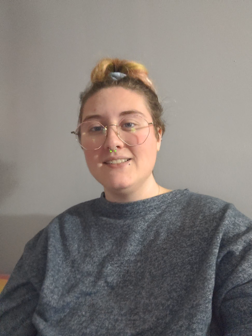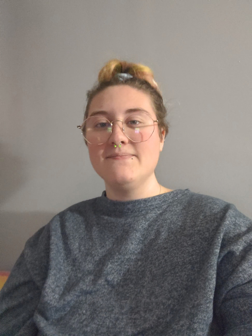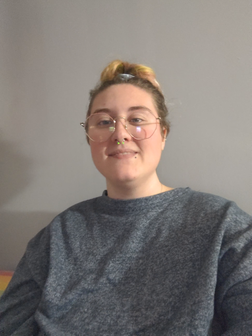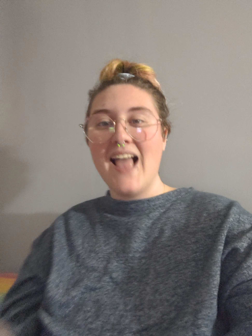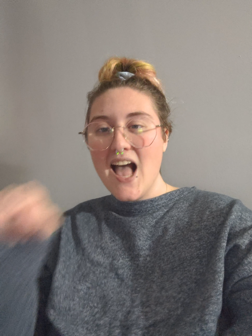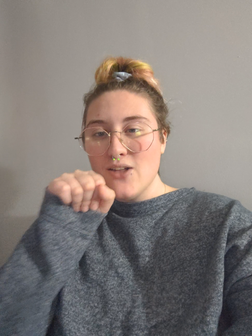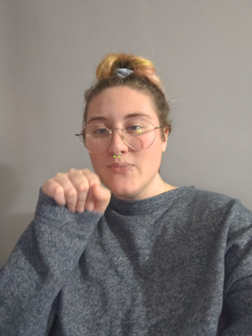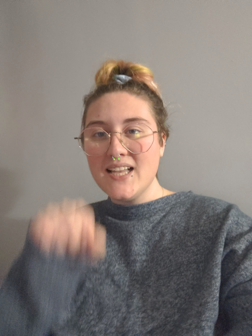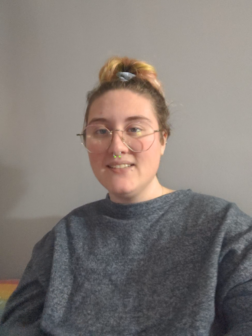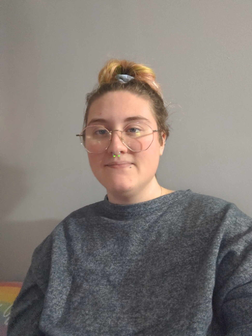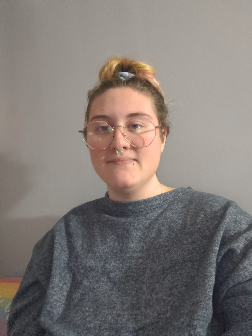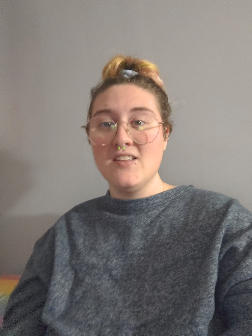carrot